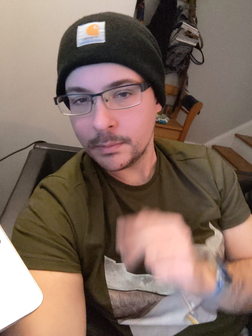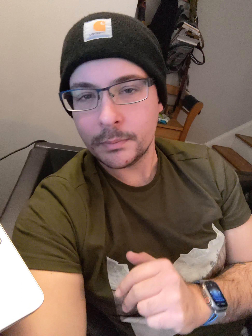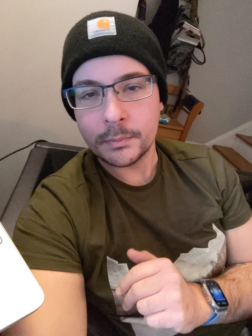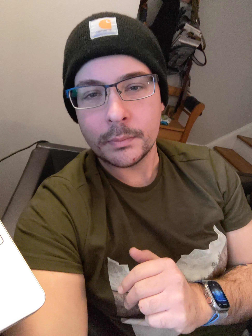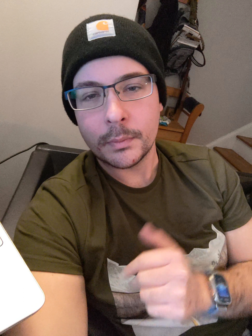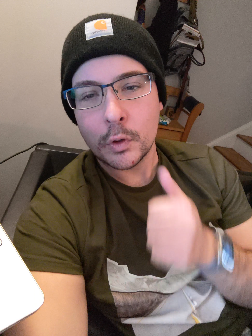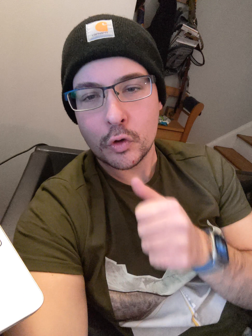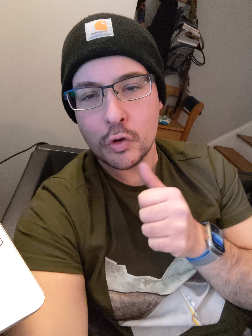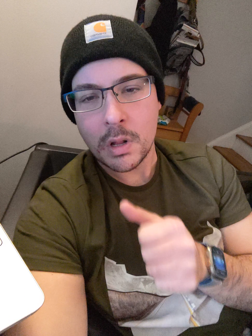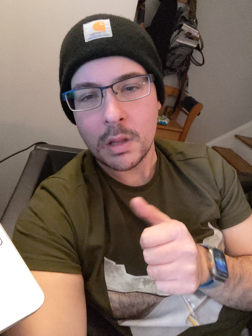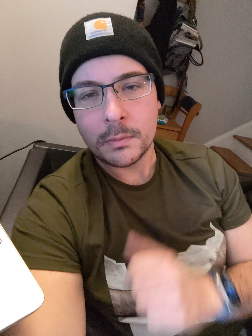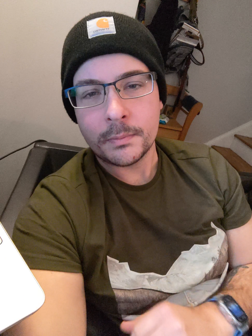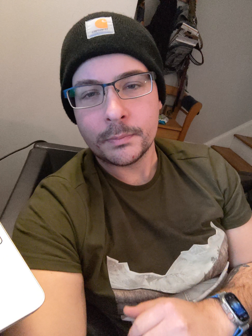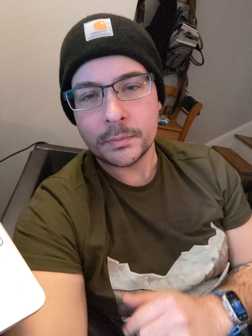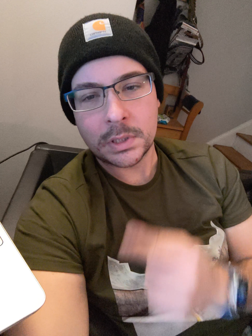girl